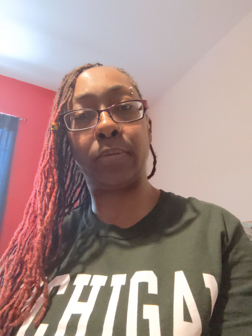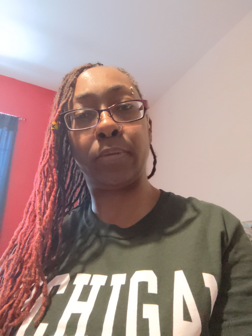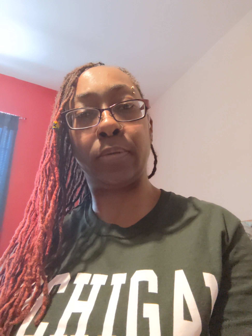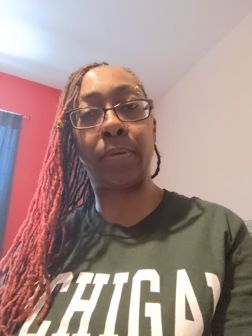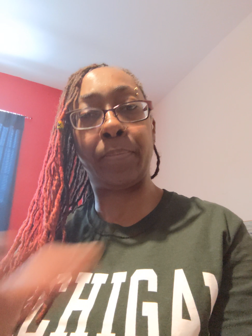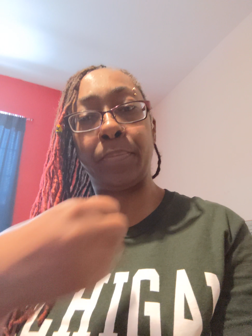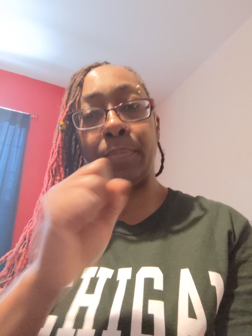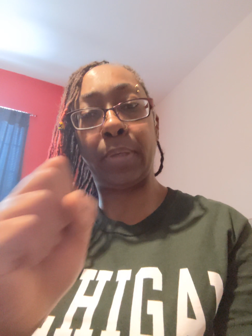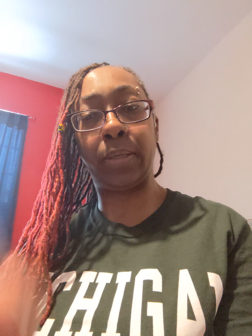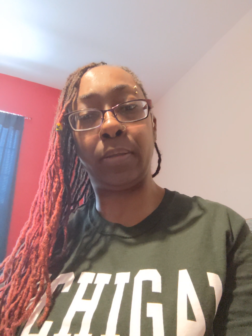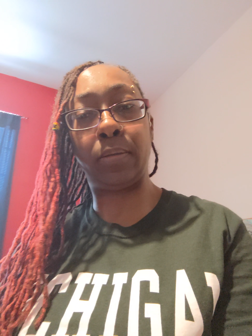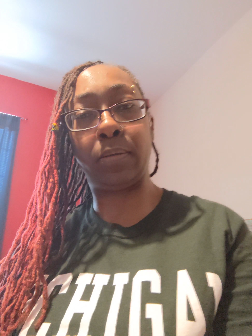make